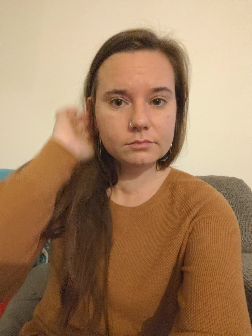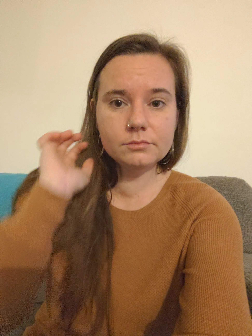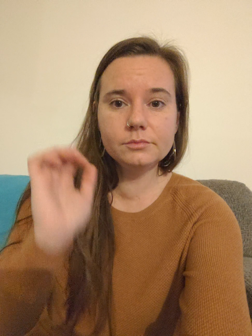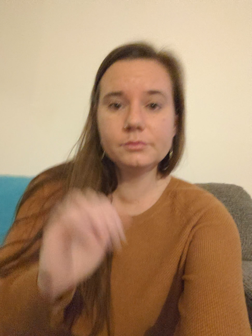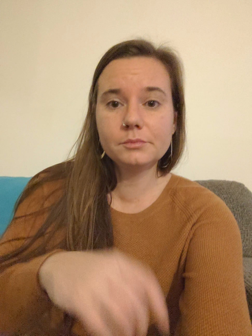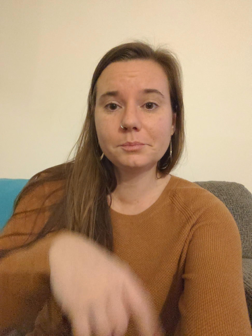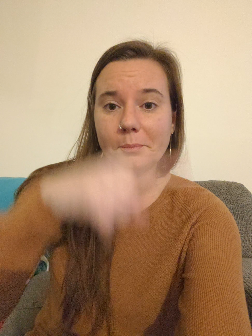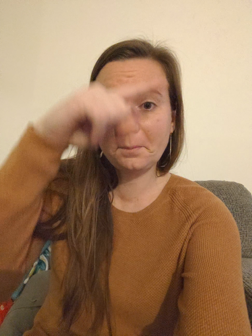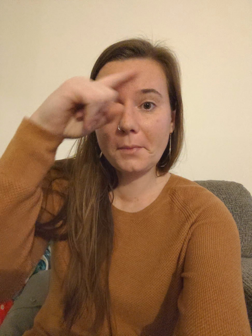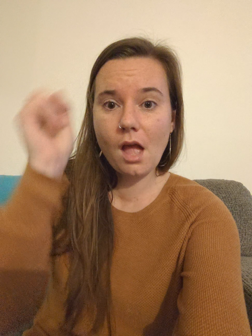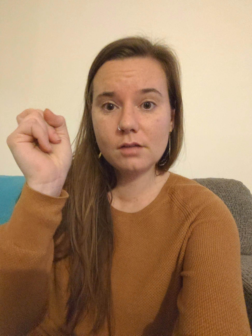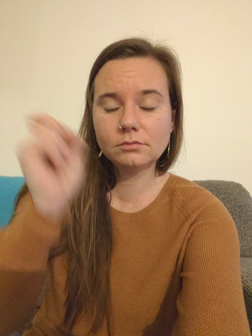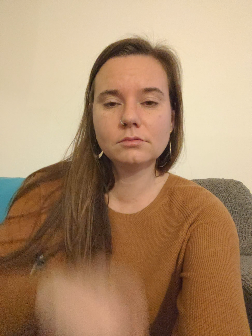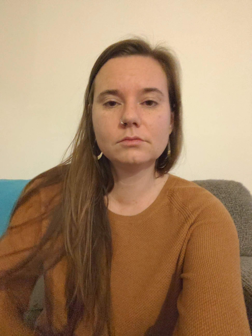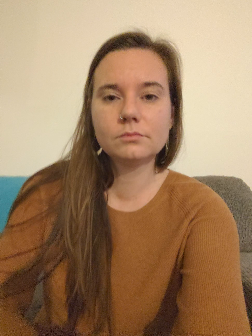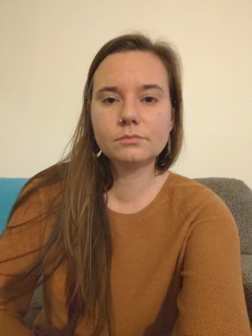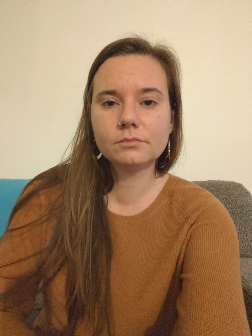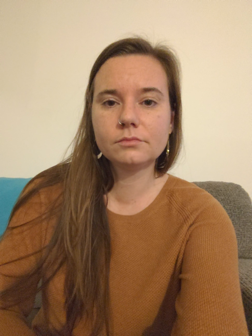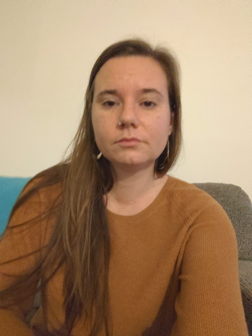because